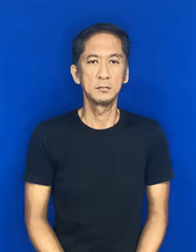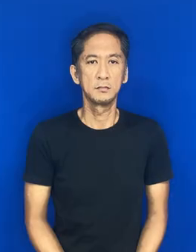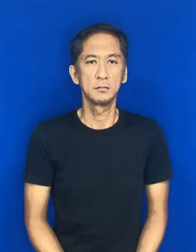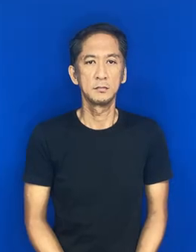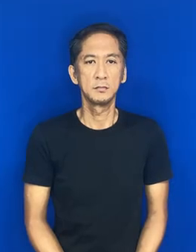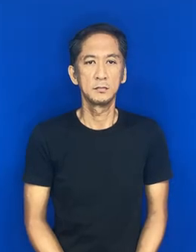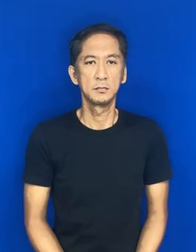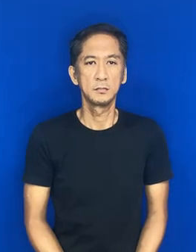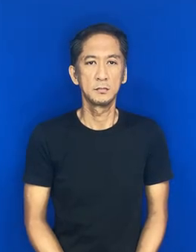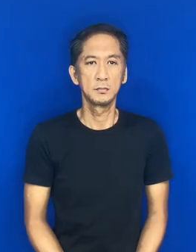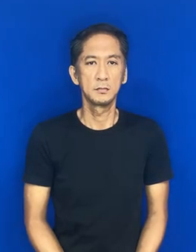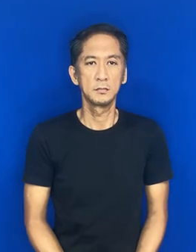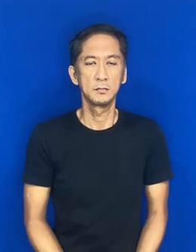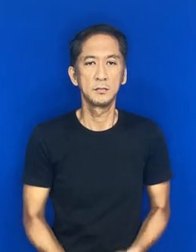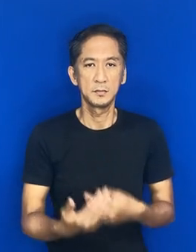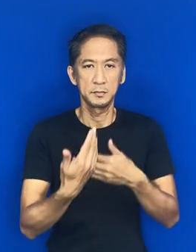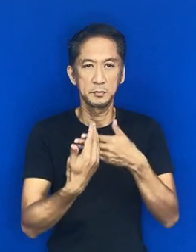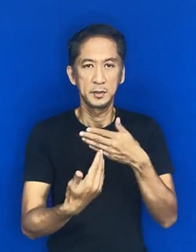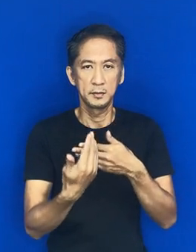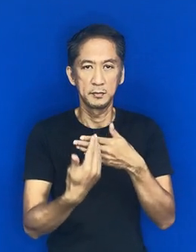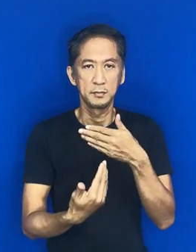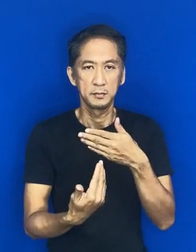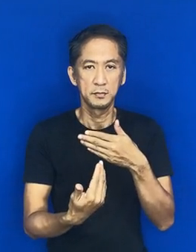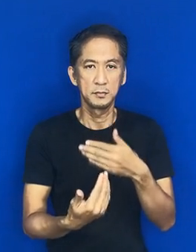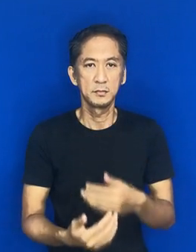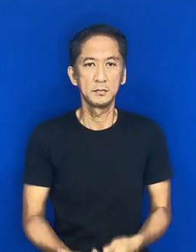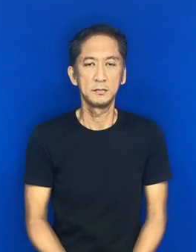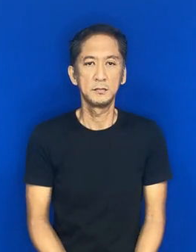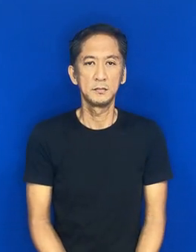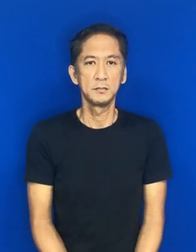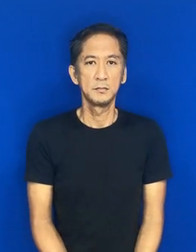bread